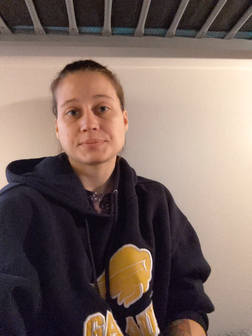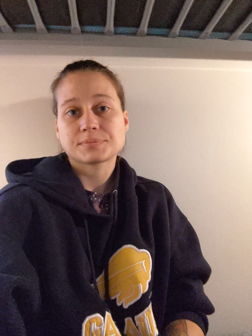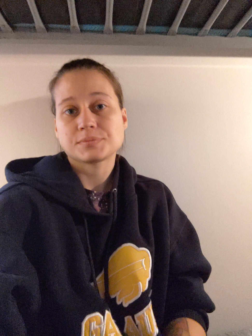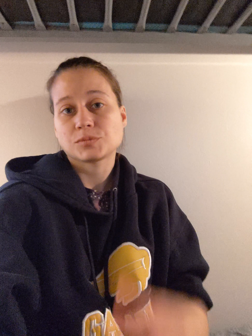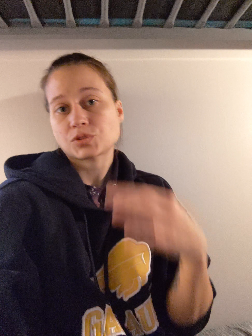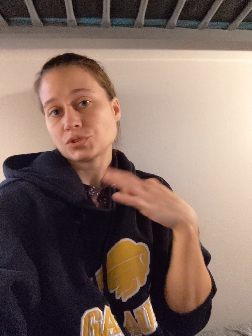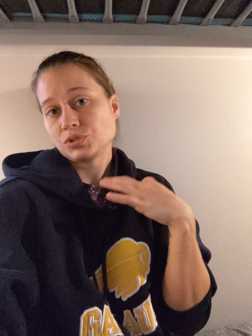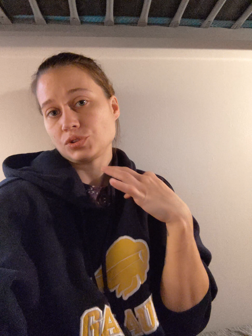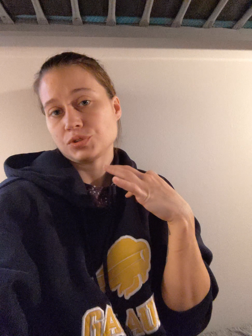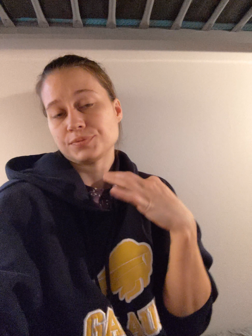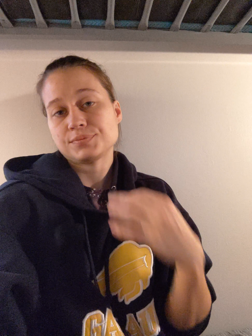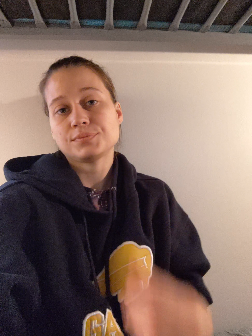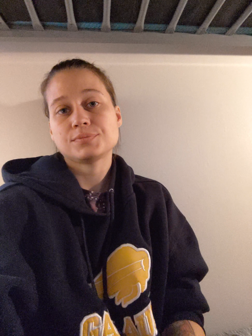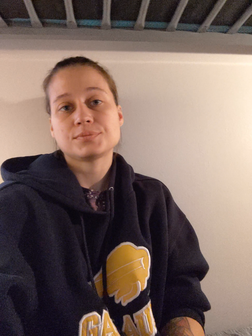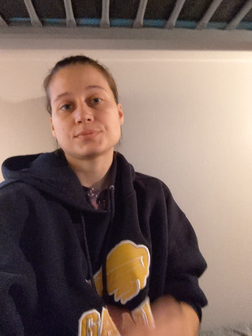shirt